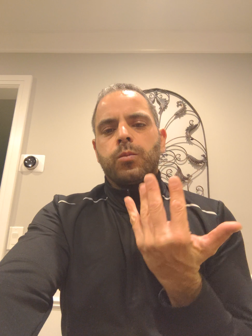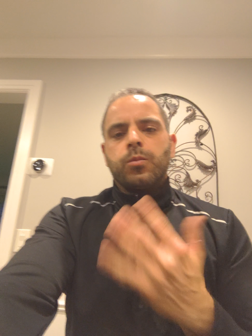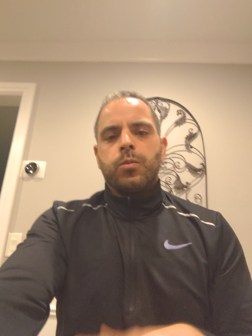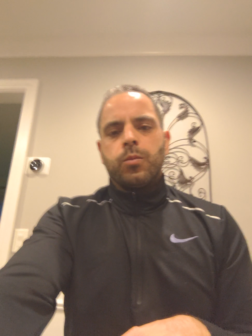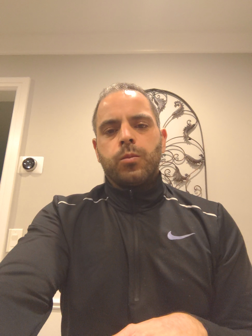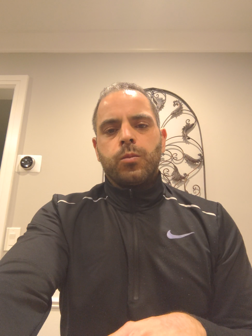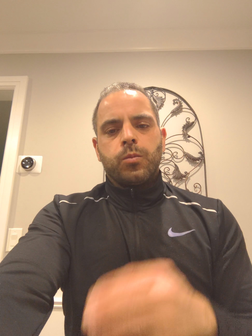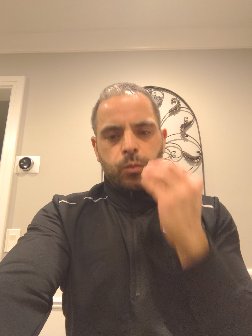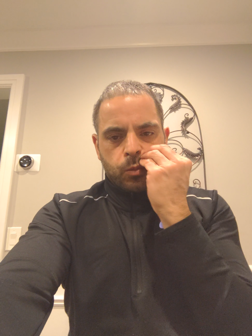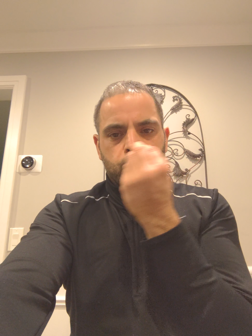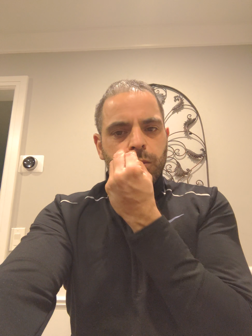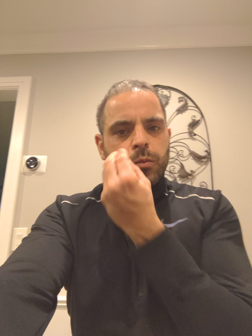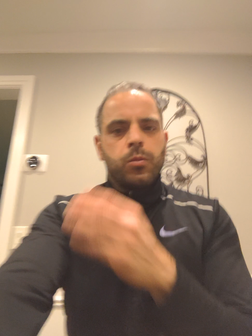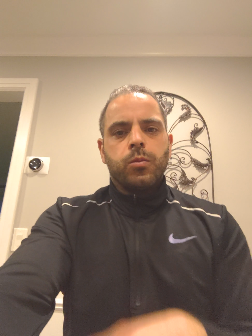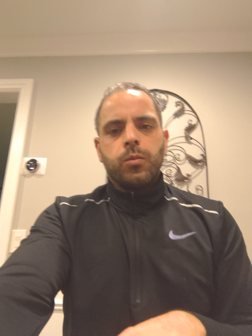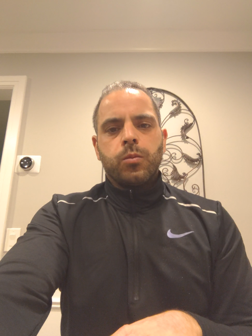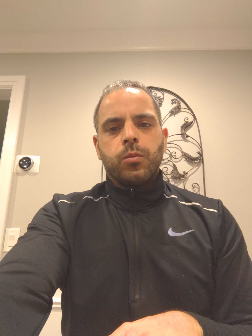flower